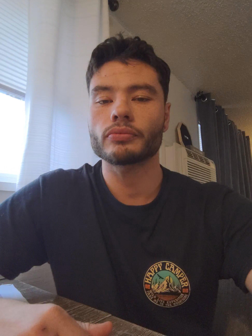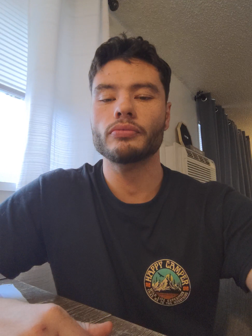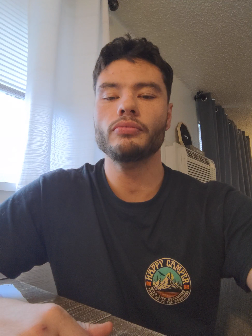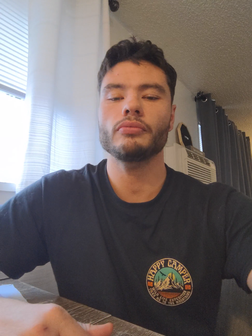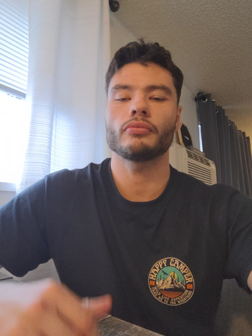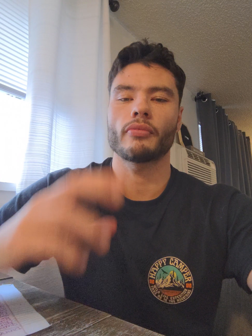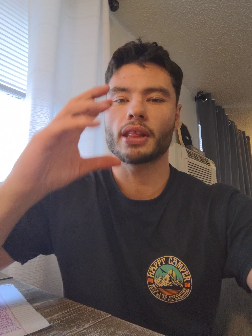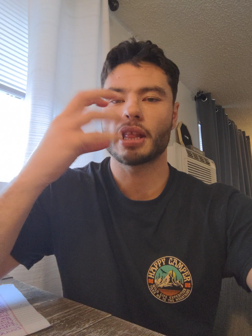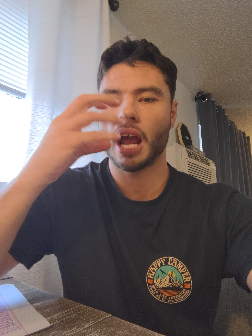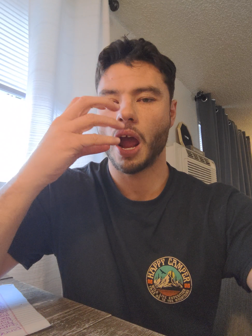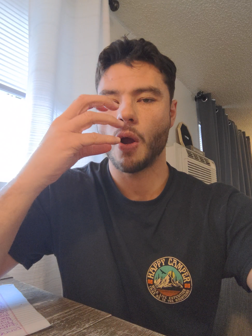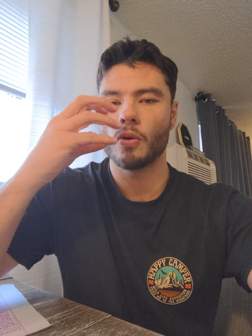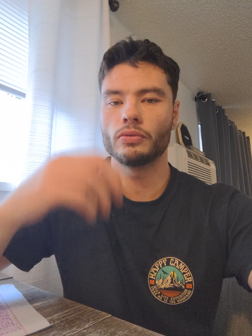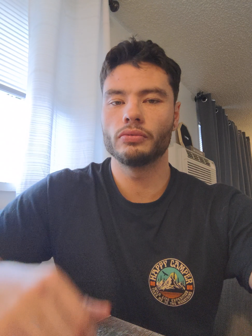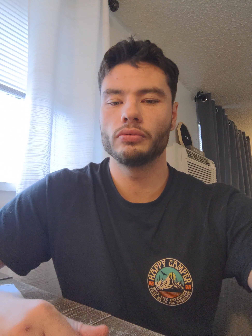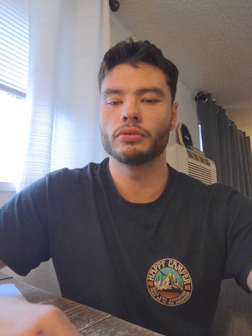clown